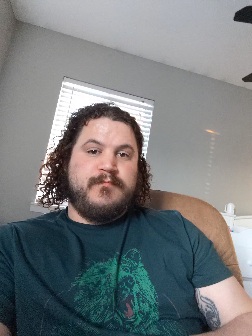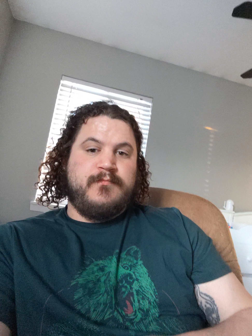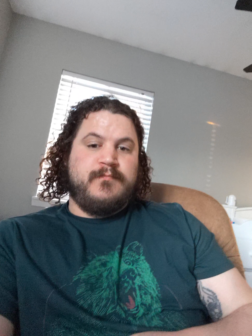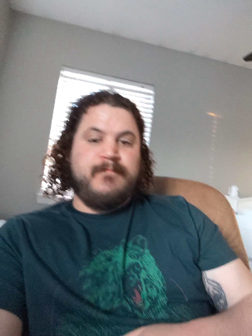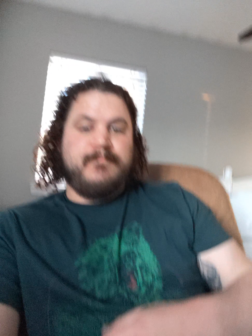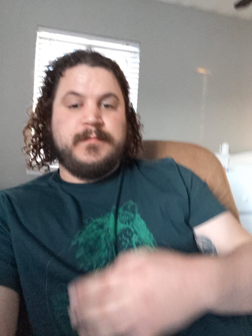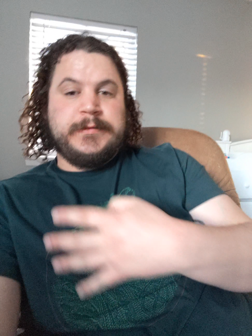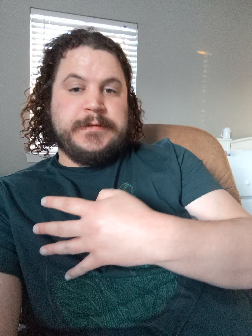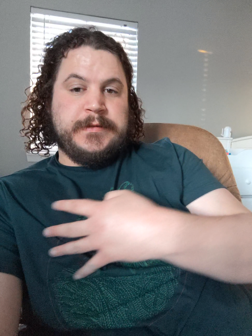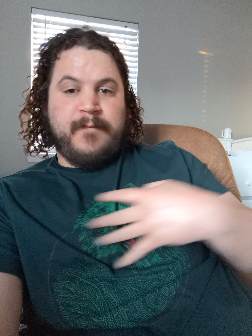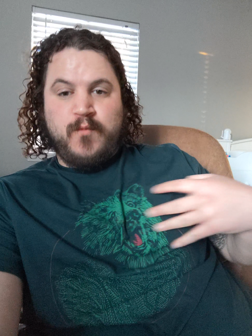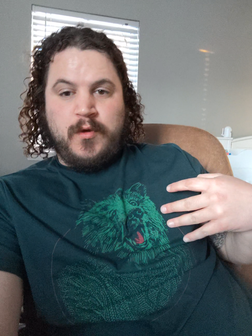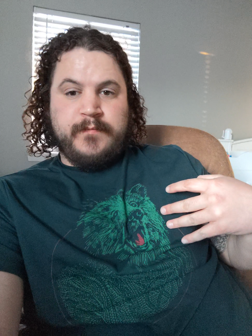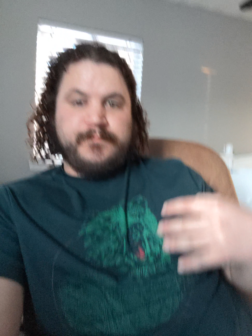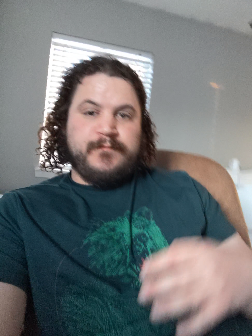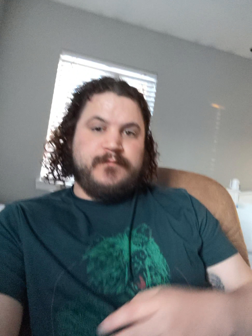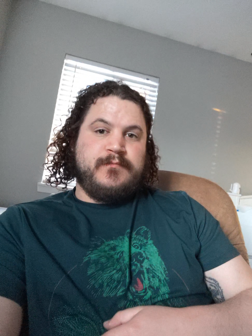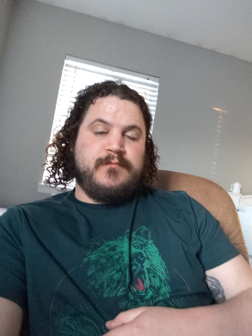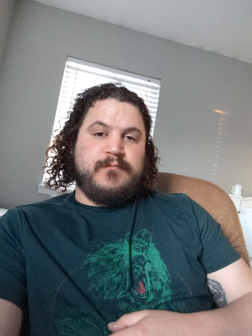zebra